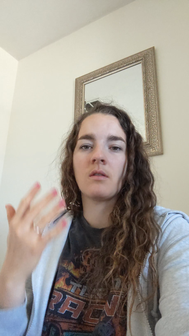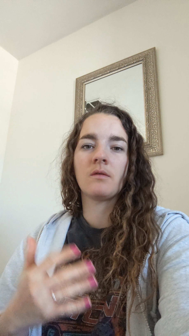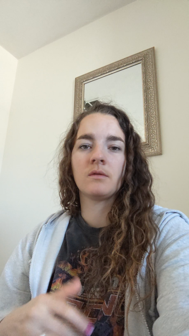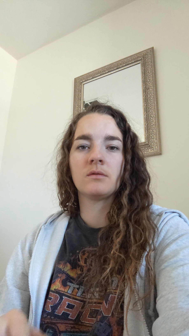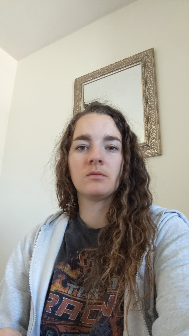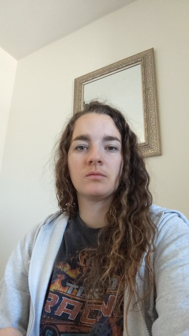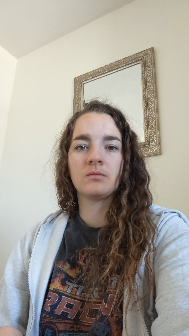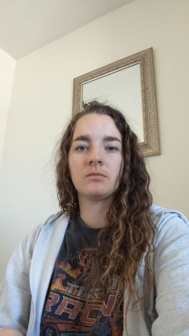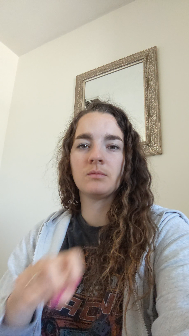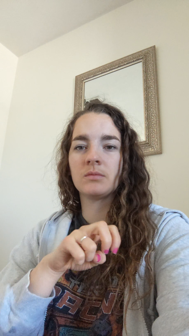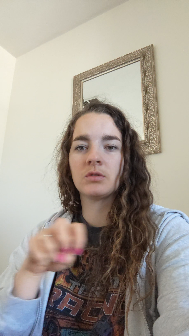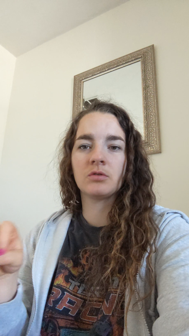bench